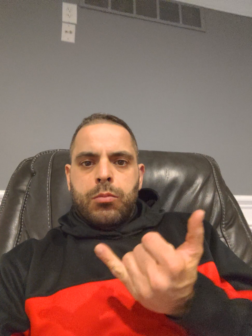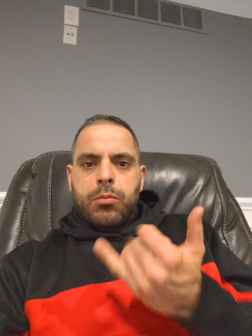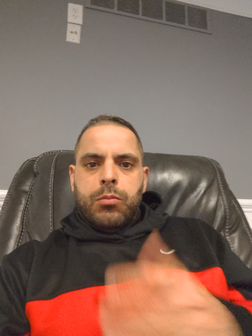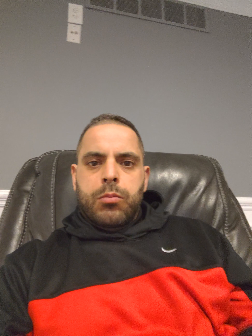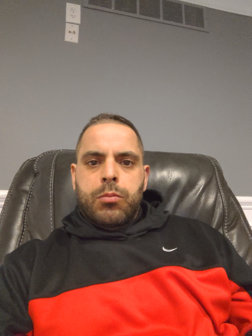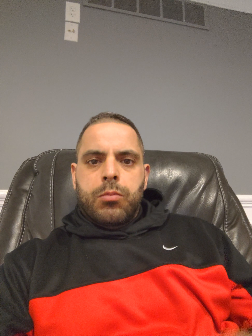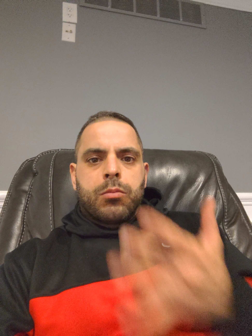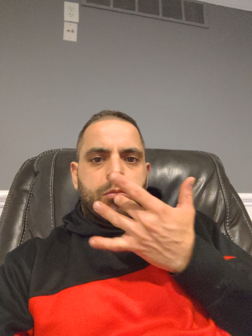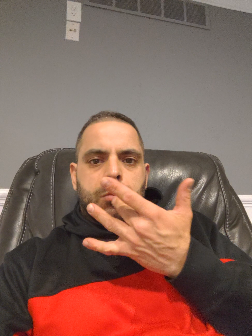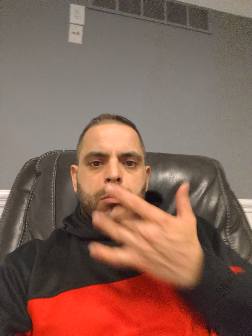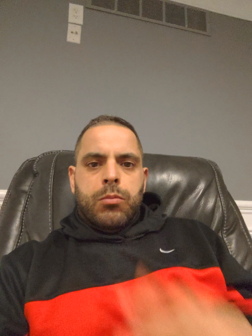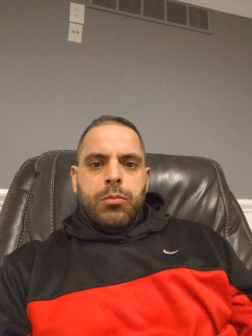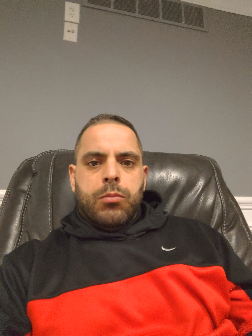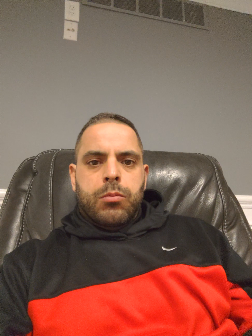taste